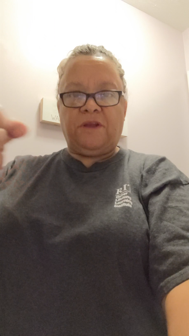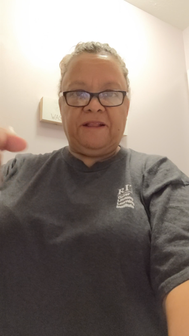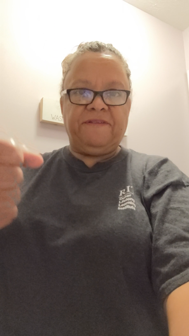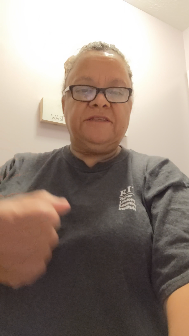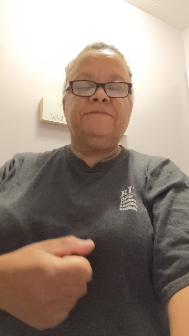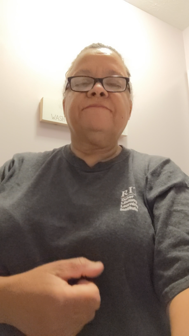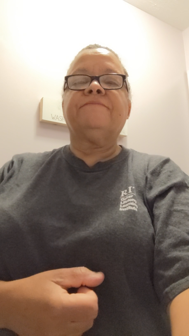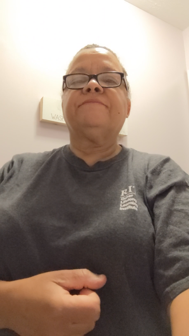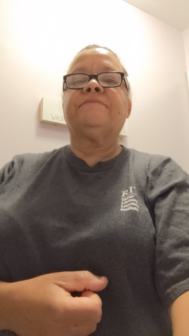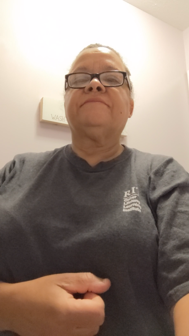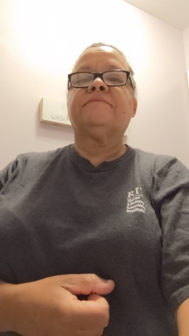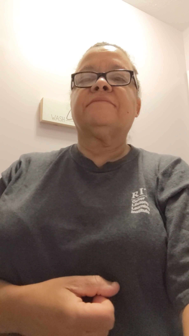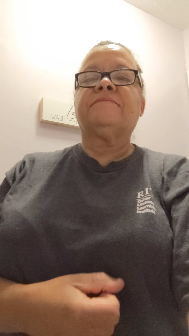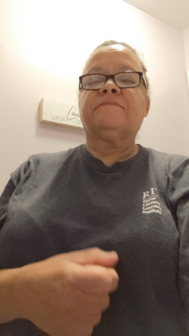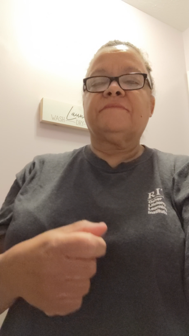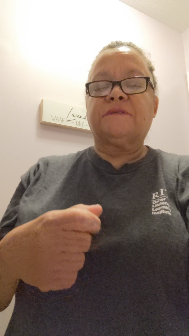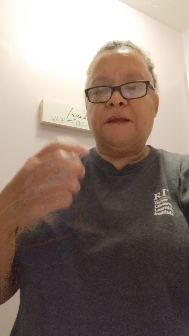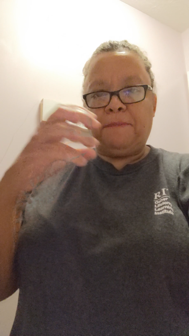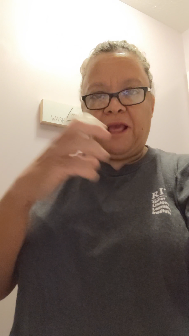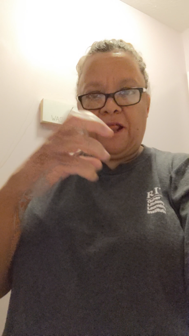ball